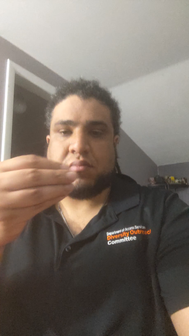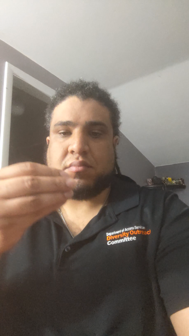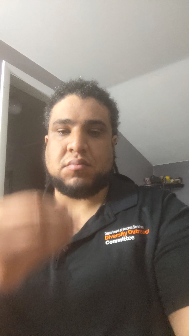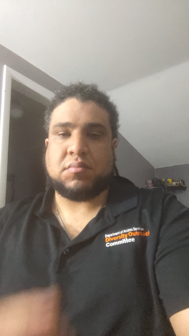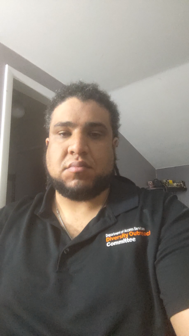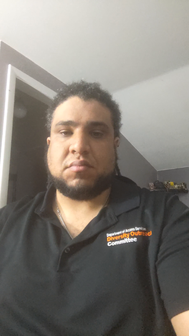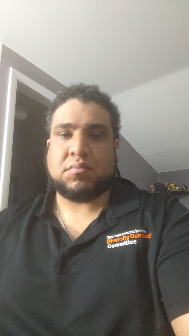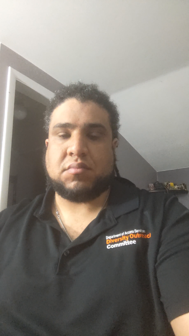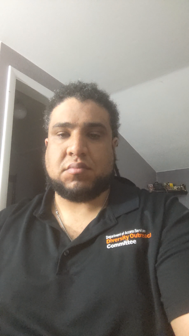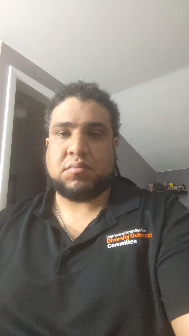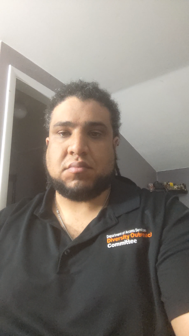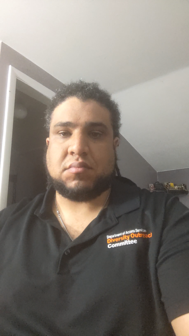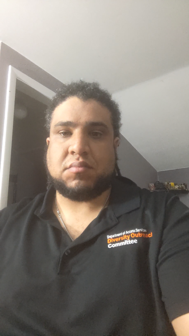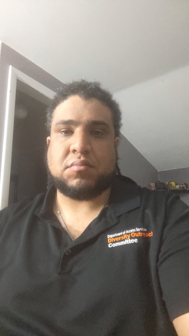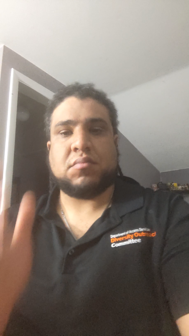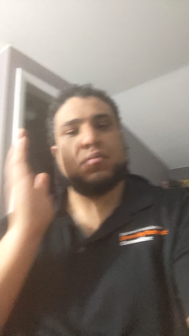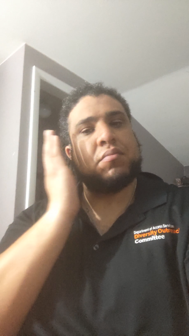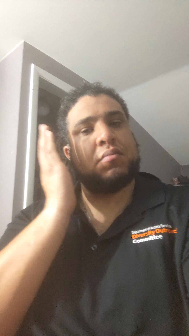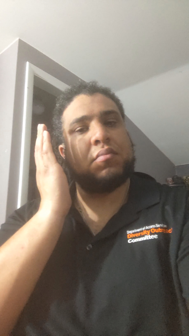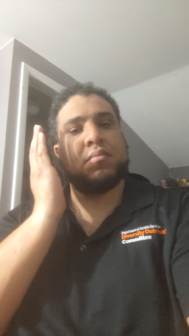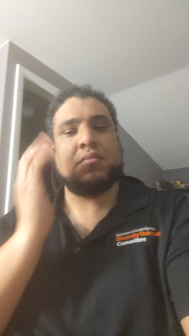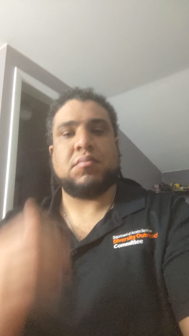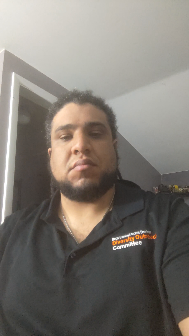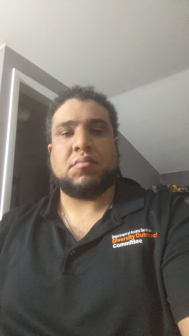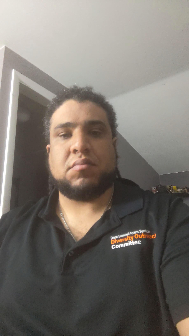pillow